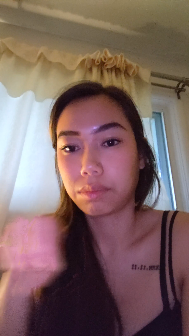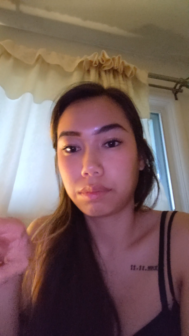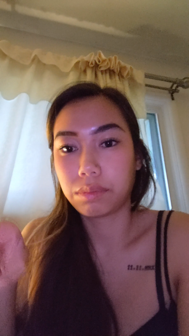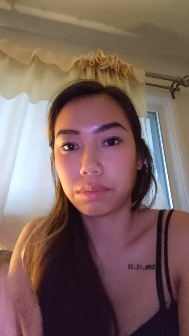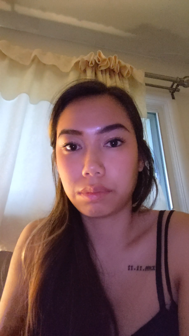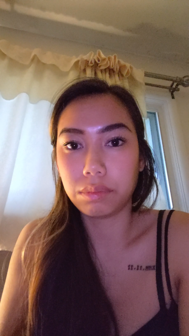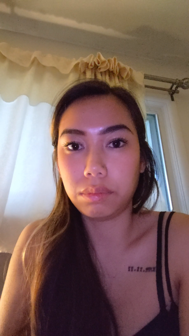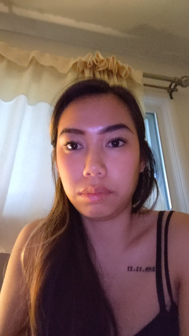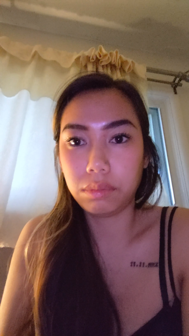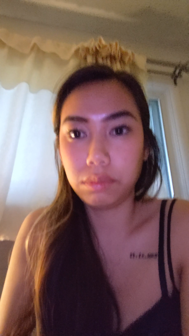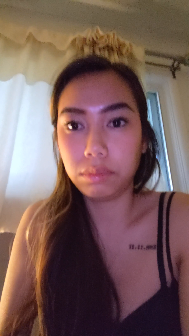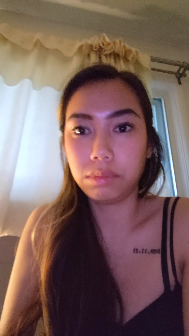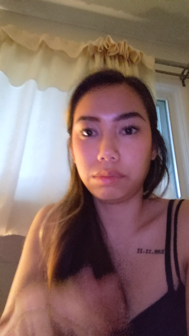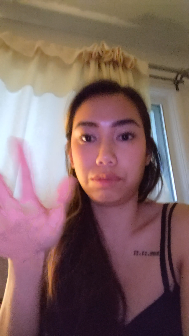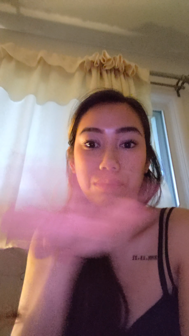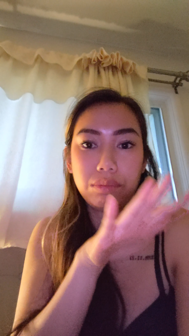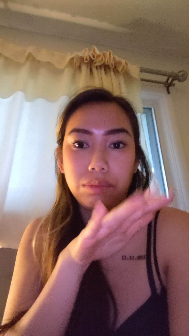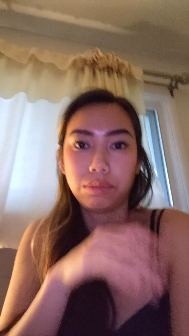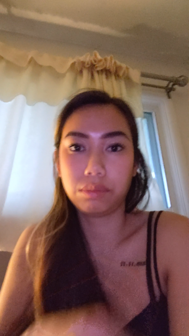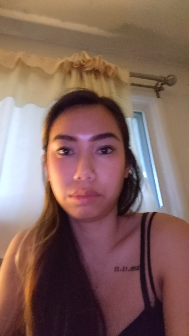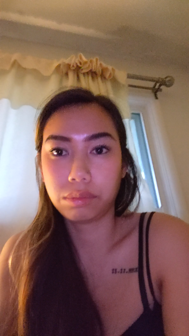full